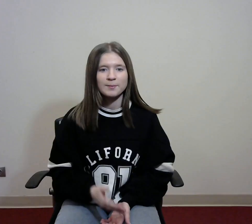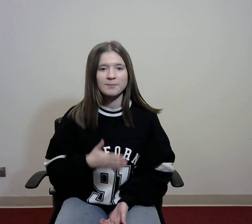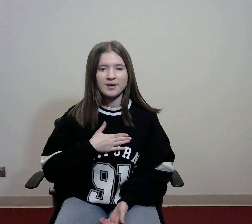mən